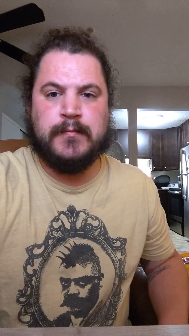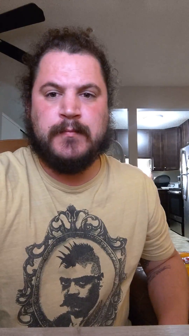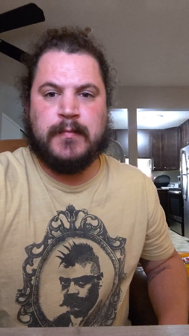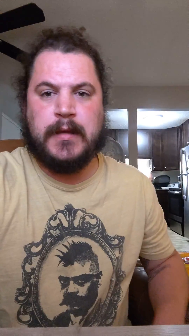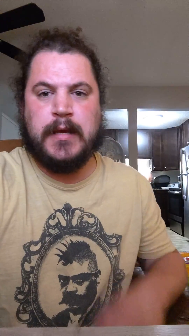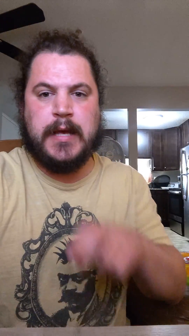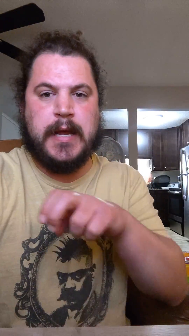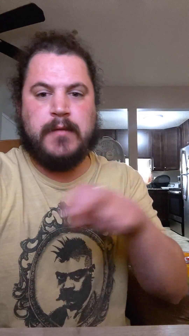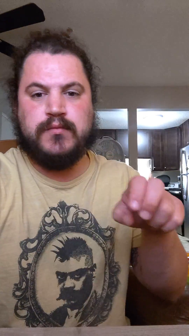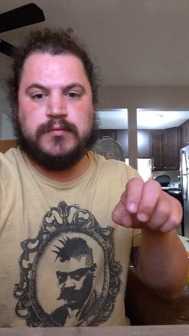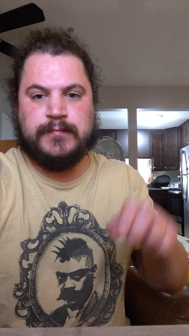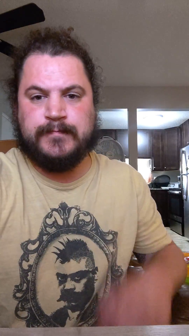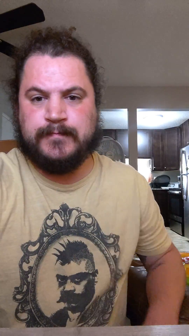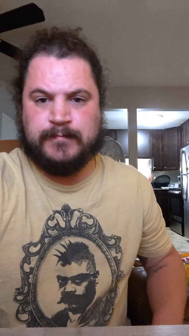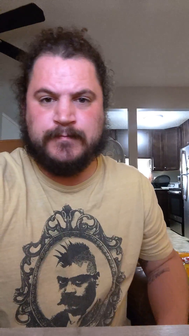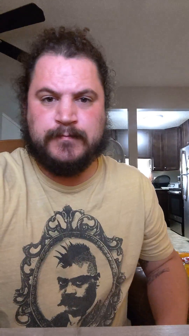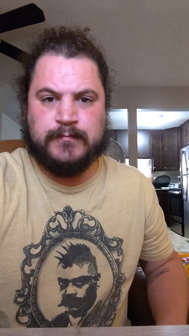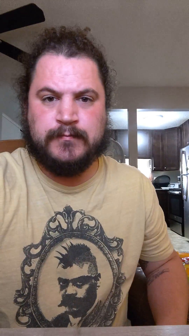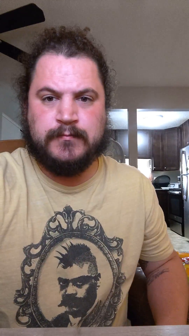couch